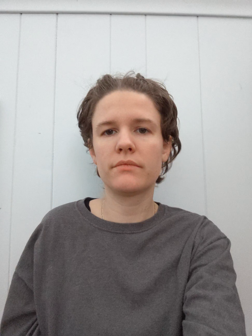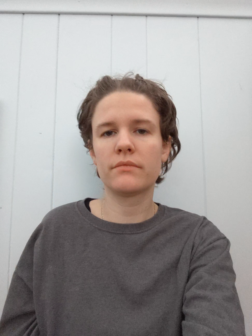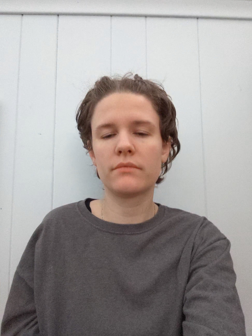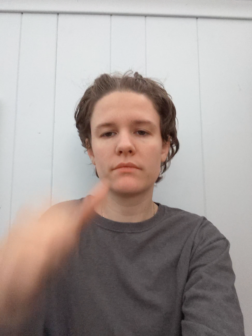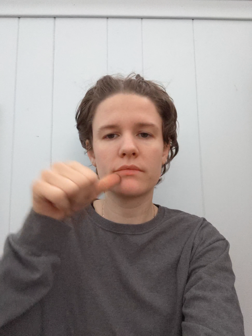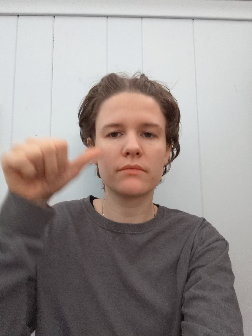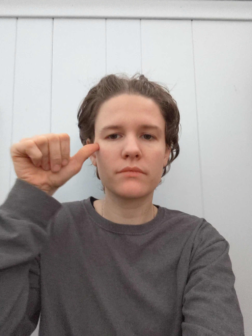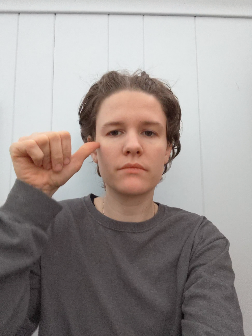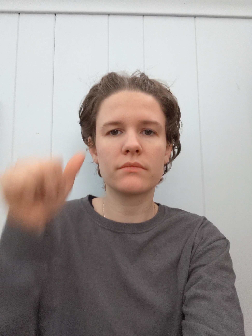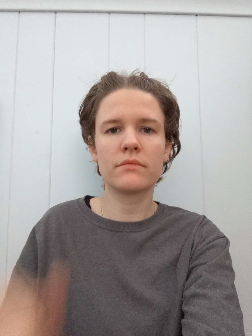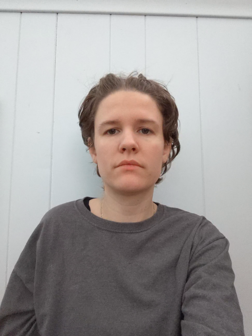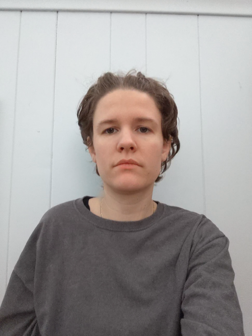yesterday